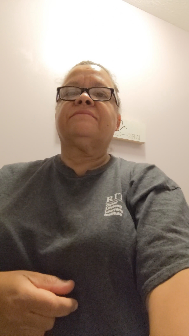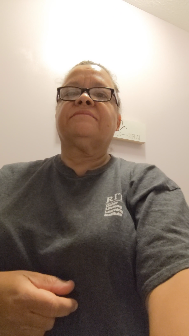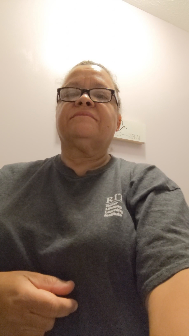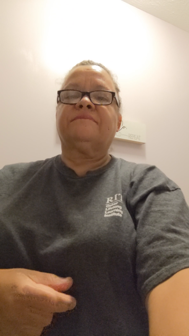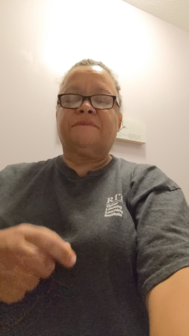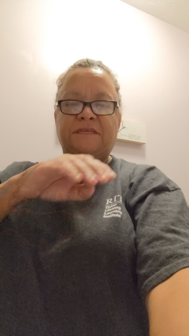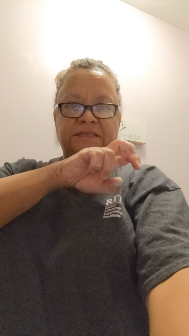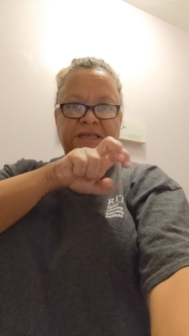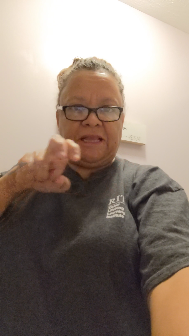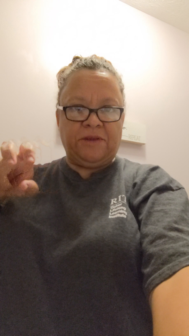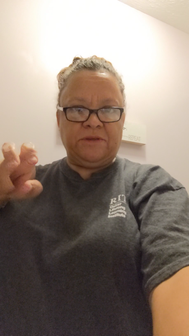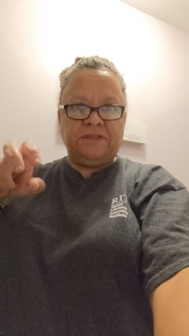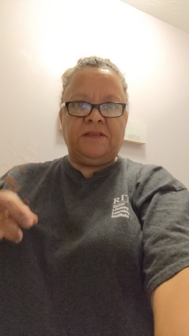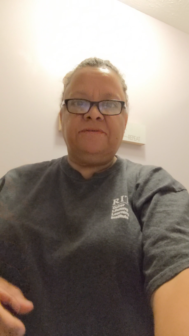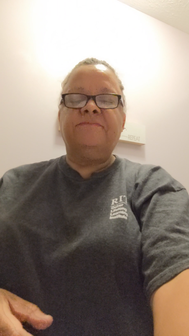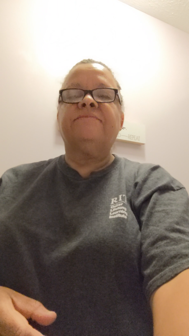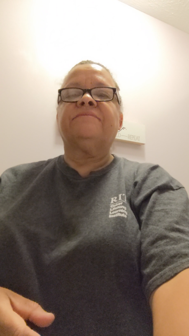couch